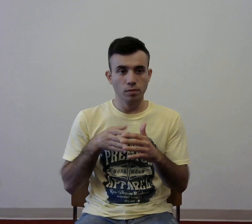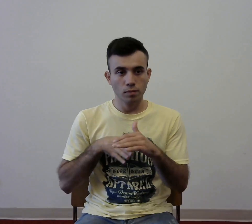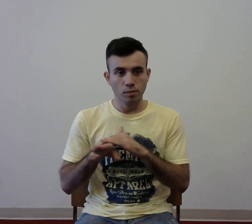getmək